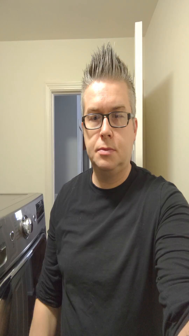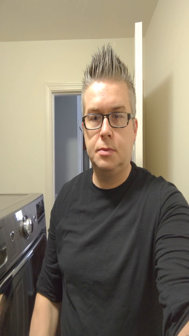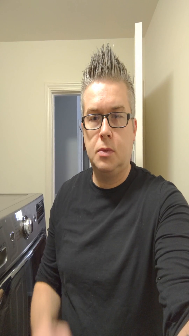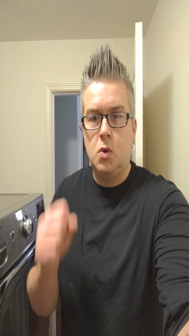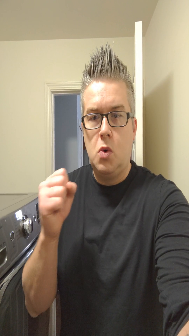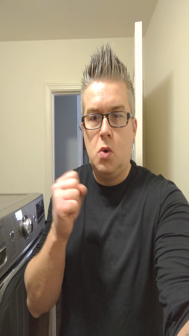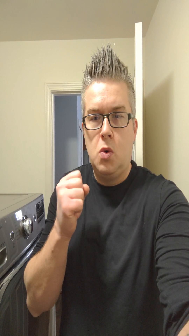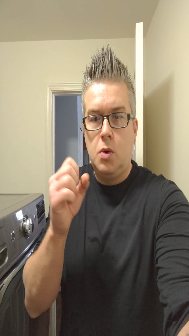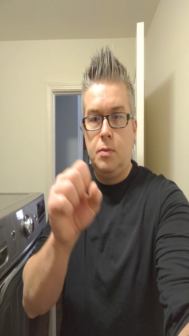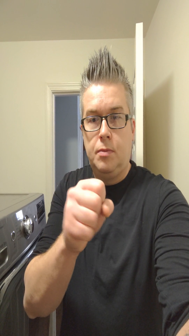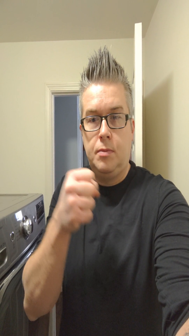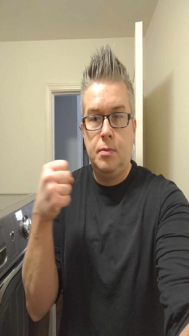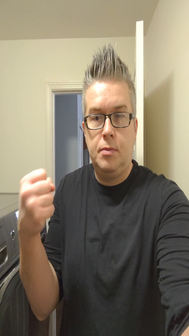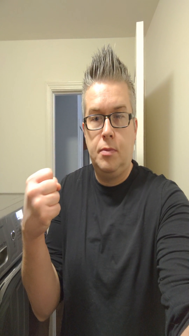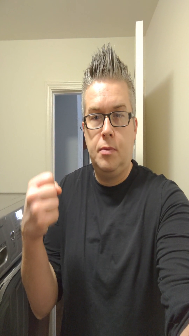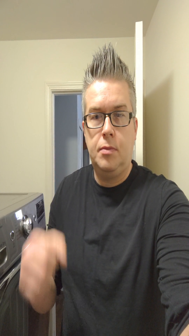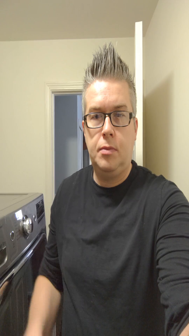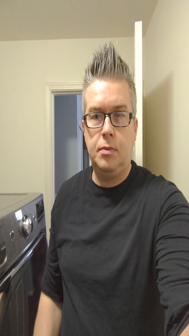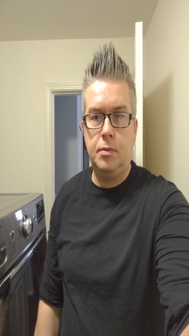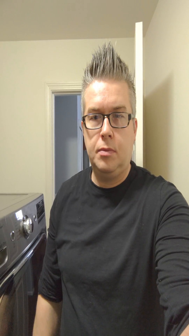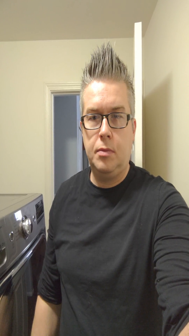refrigerator